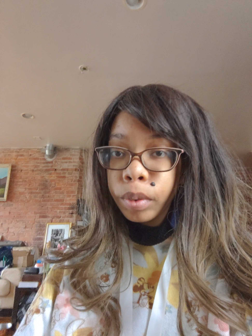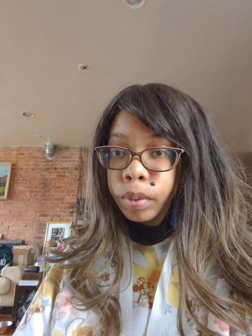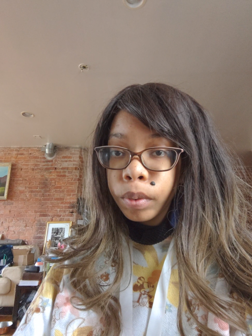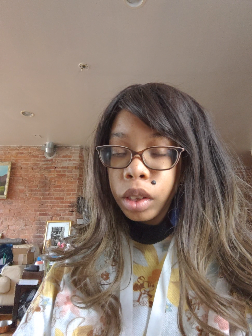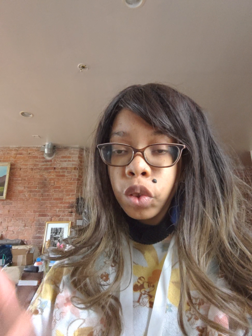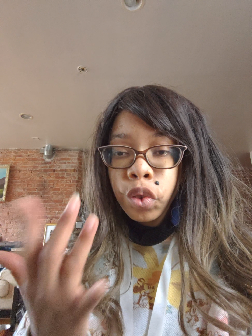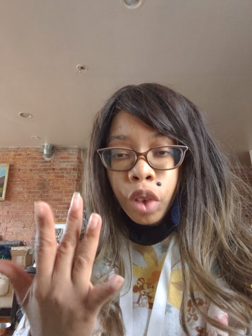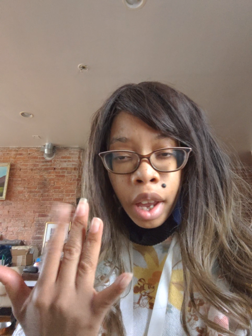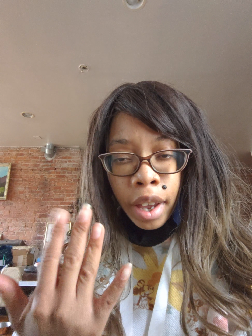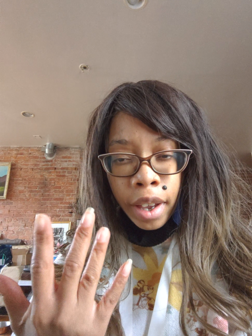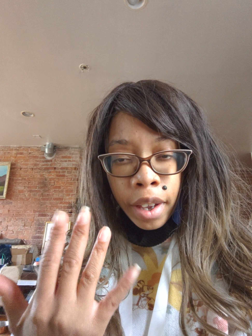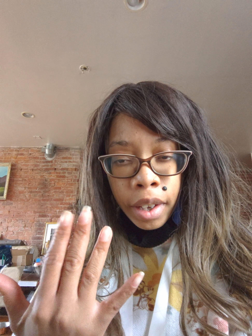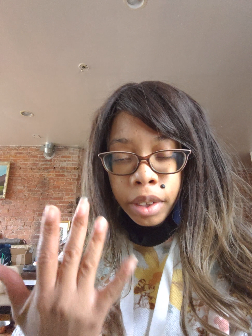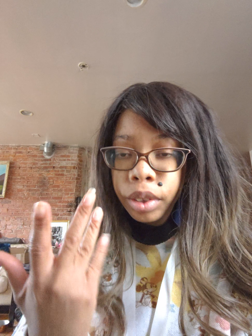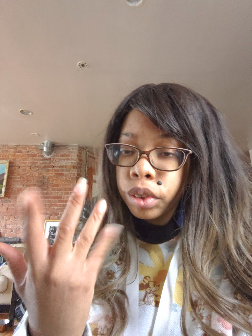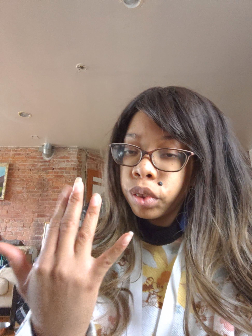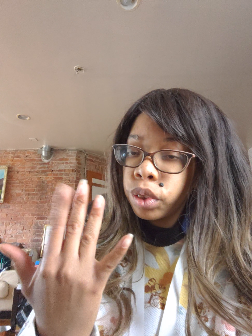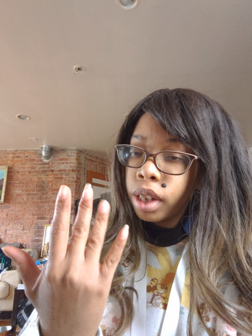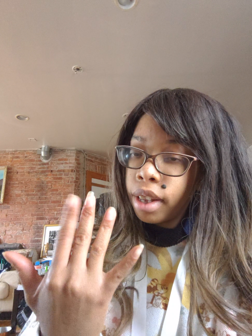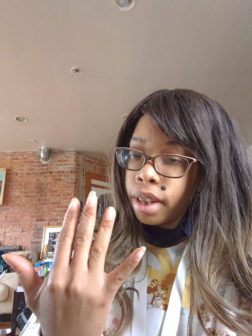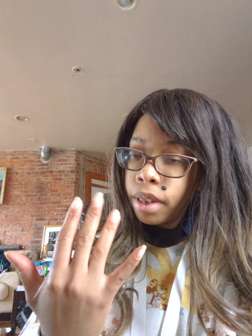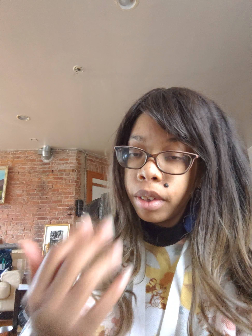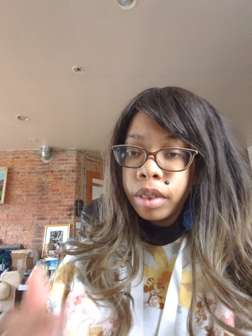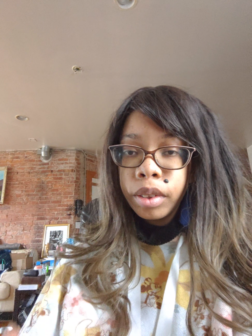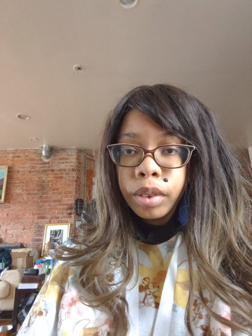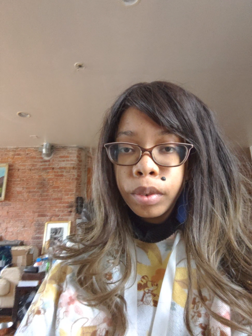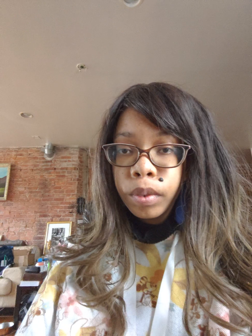wait